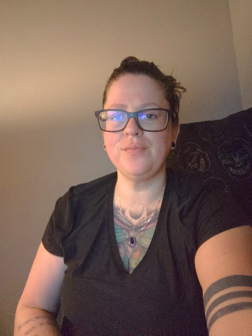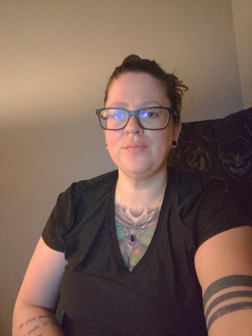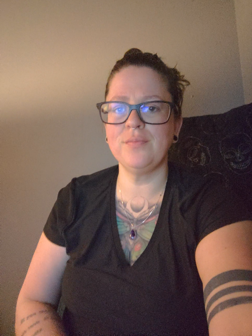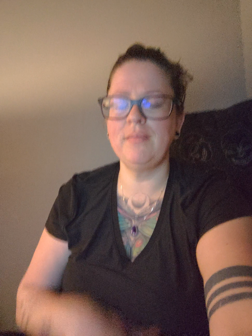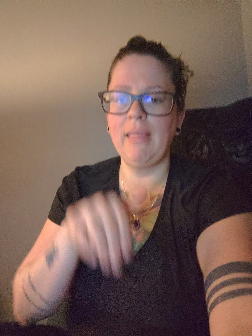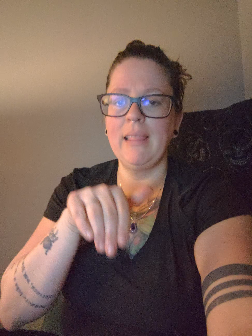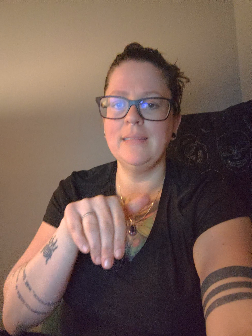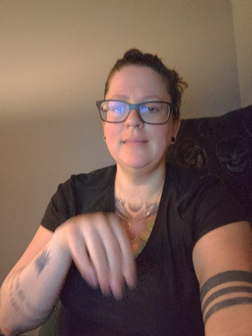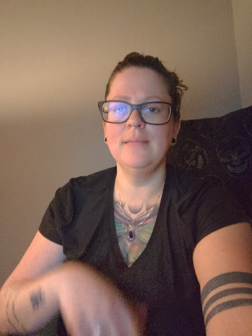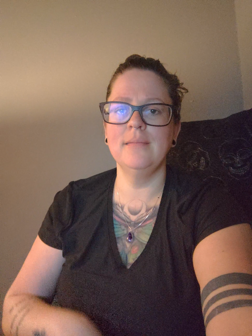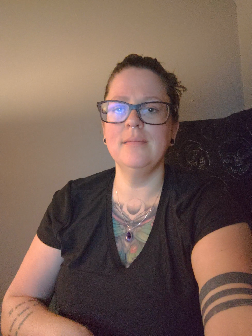night